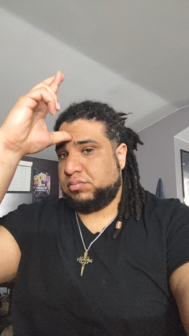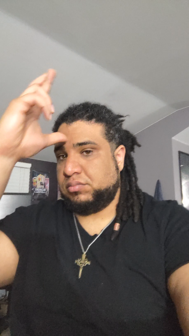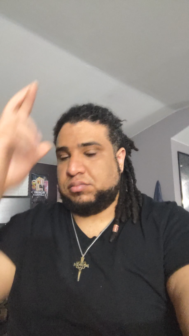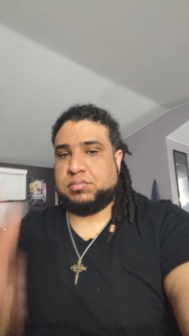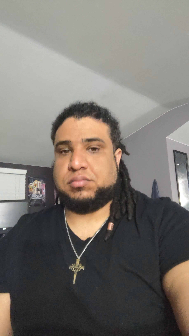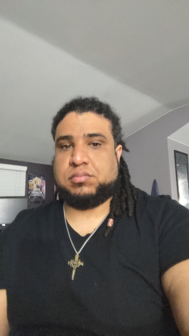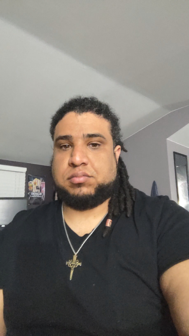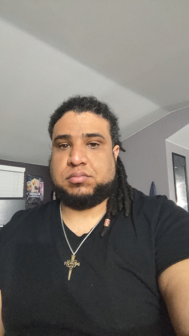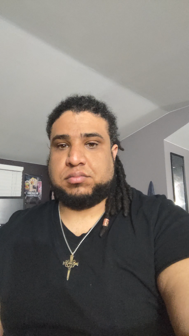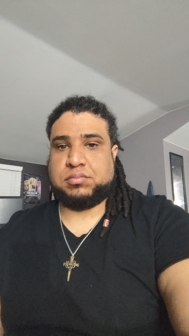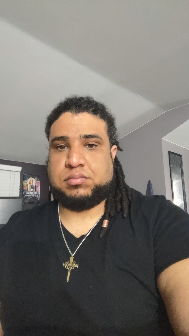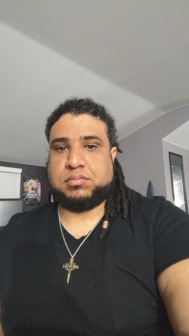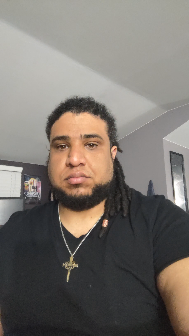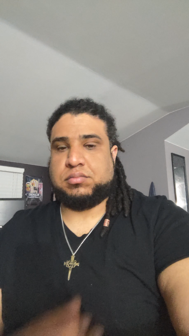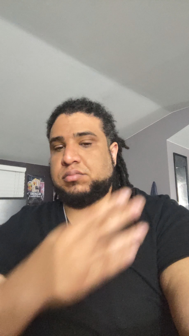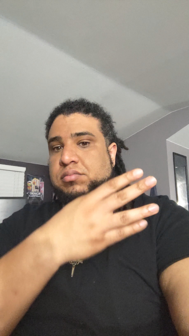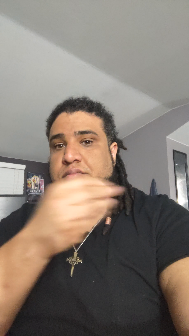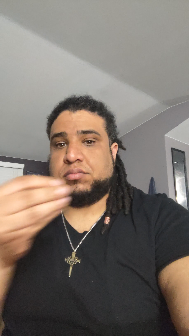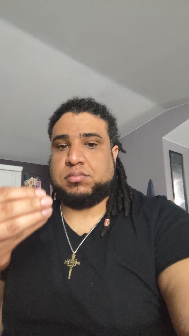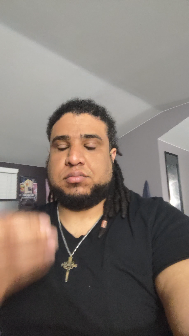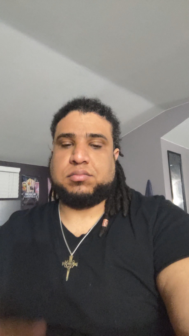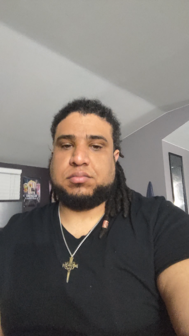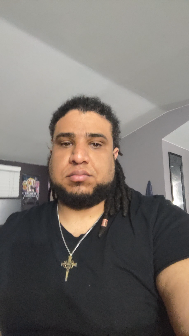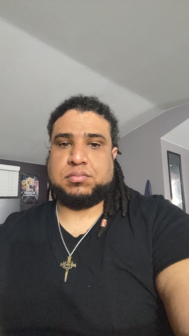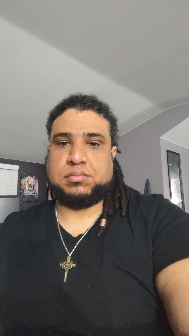and